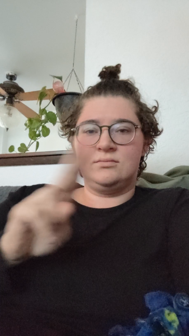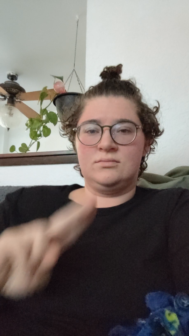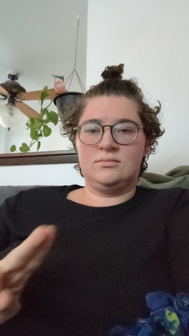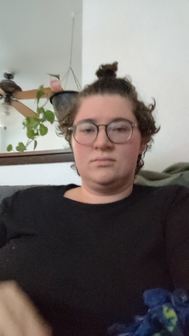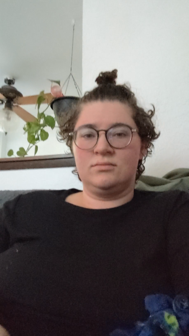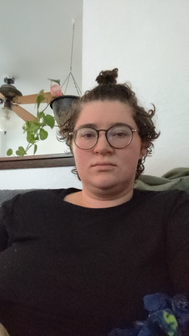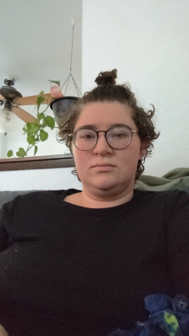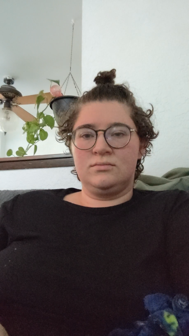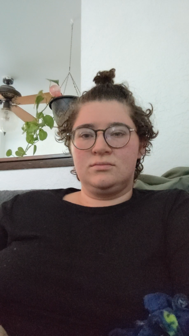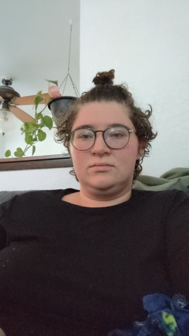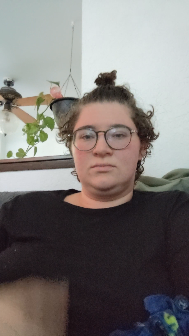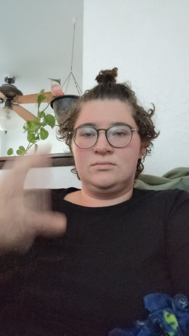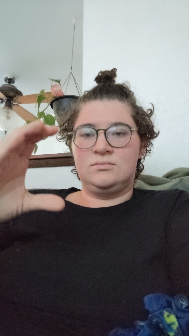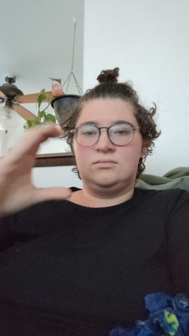bus